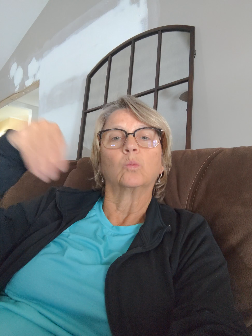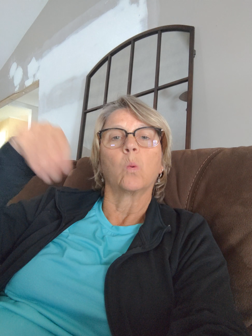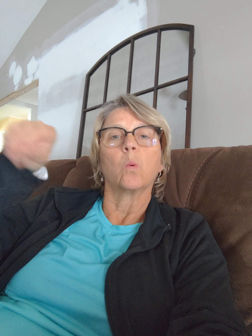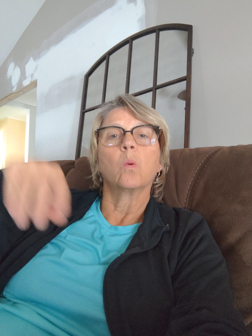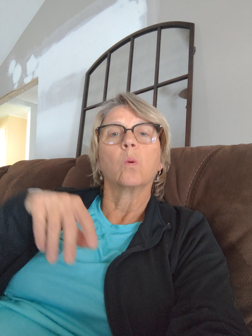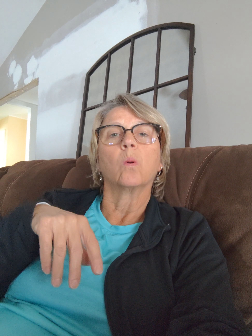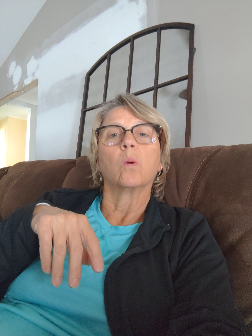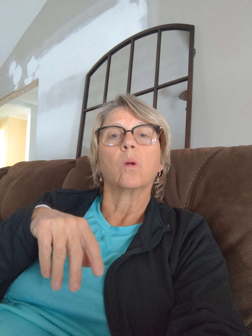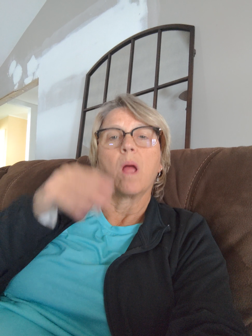store